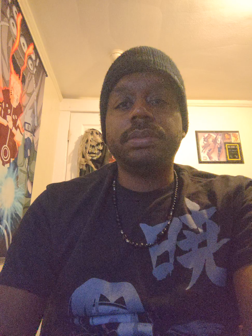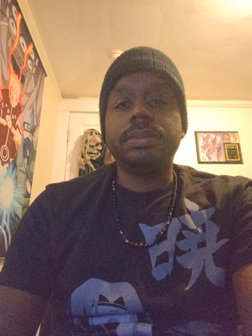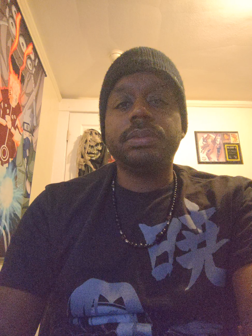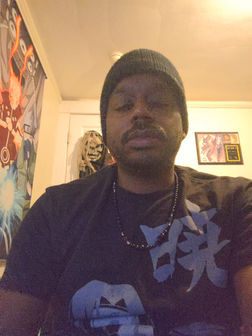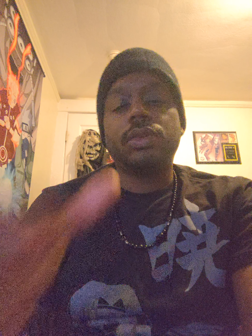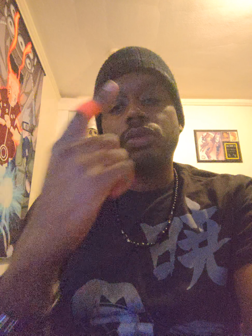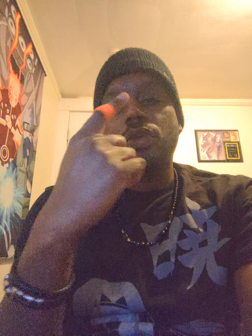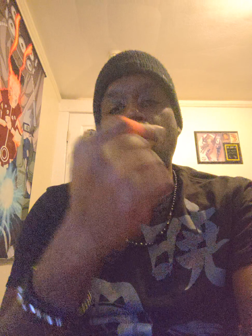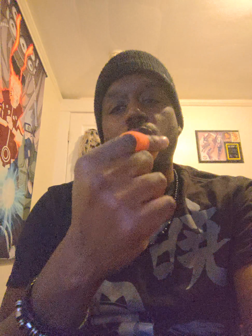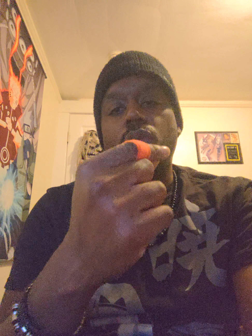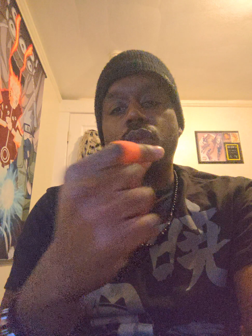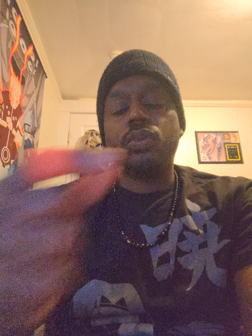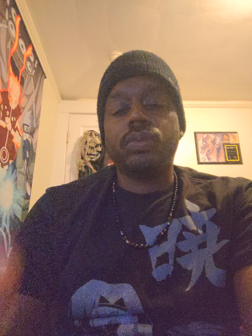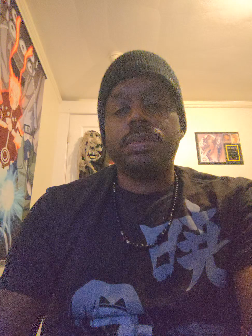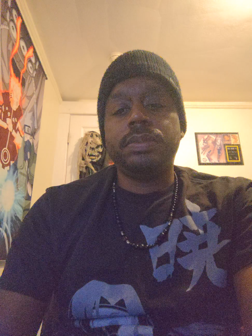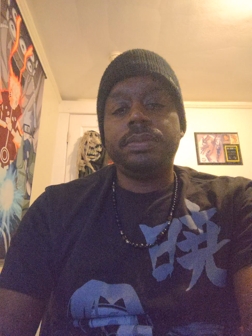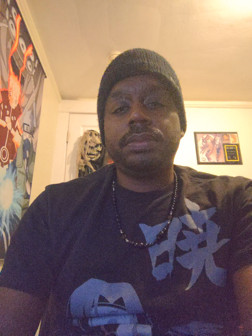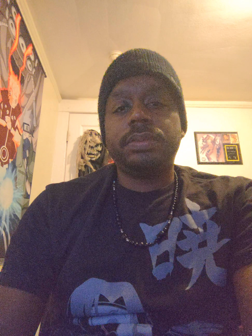go